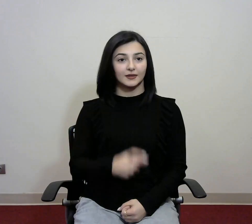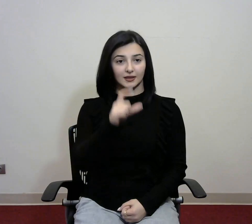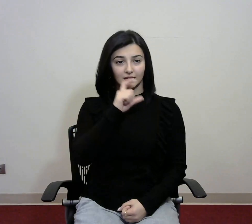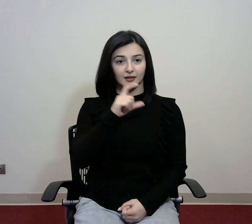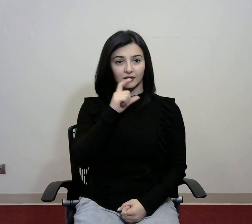dondurma